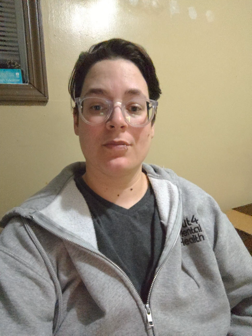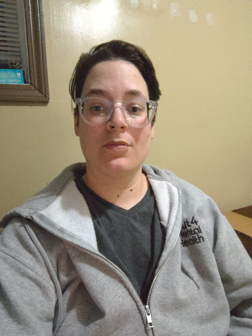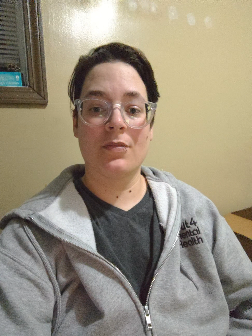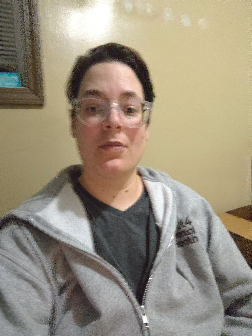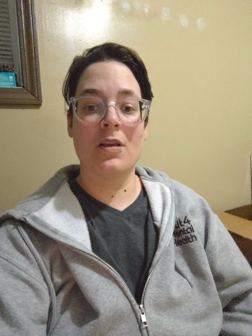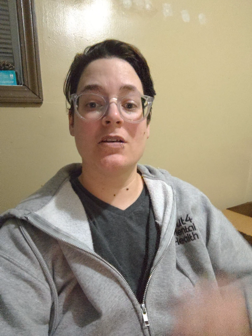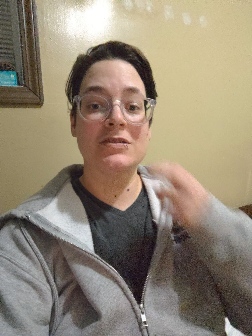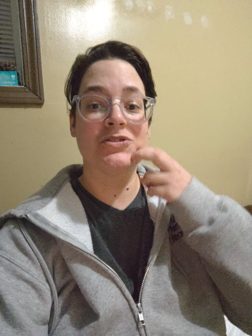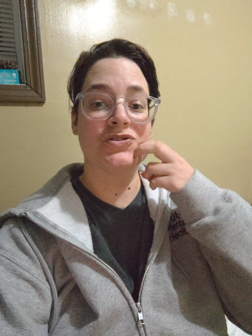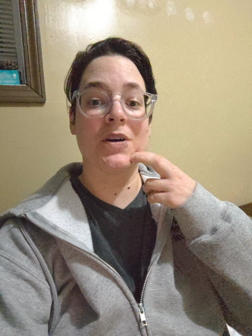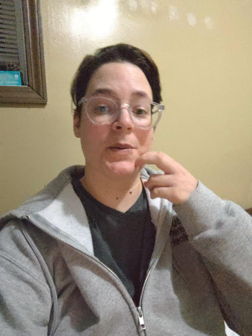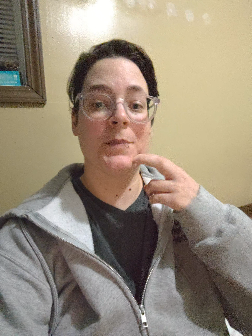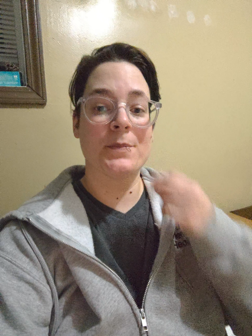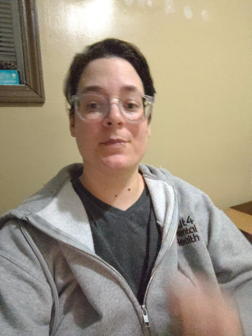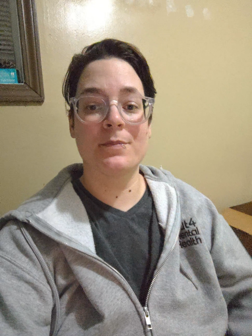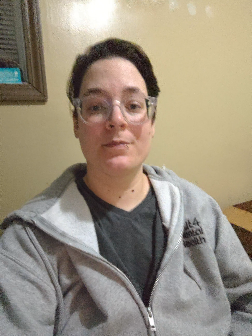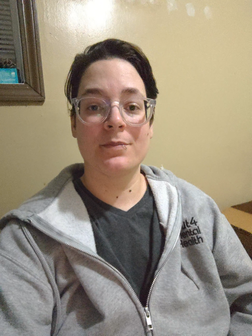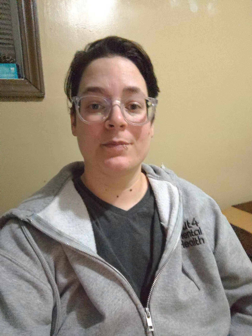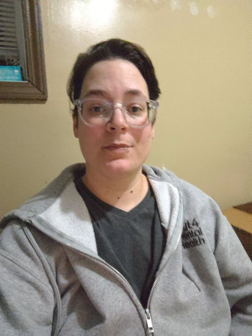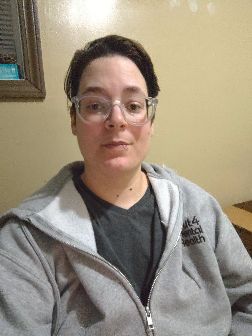gum